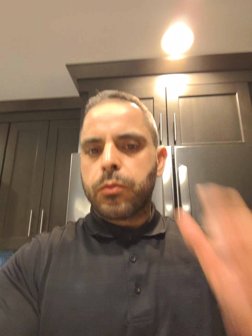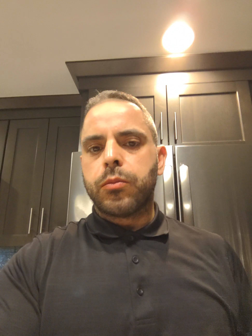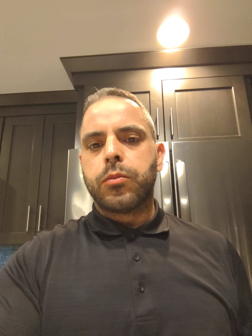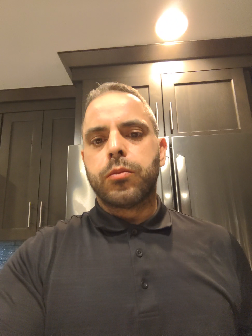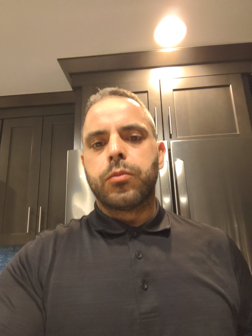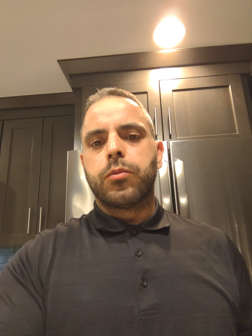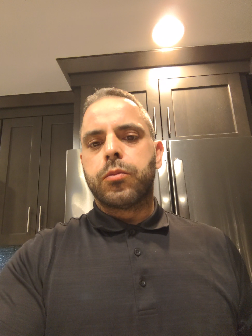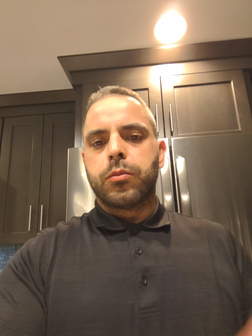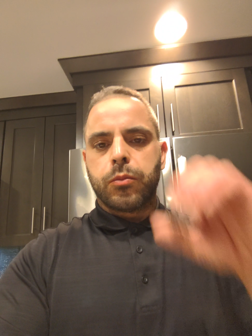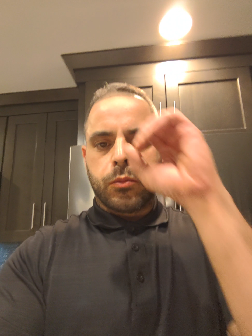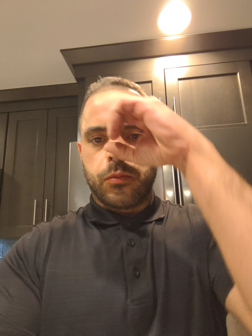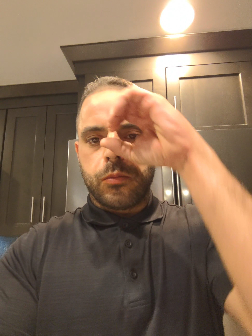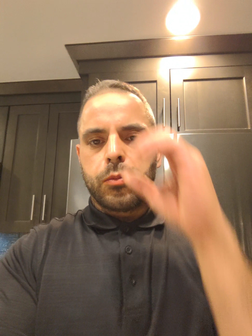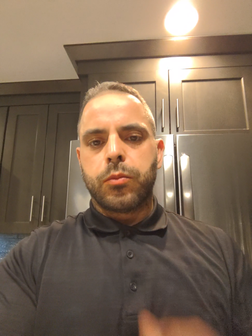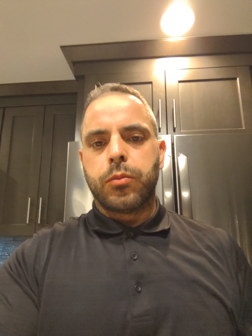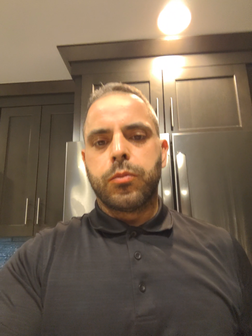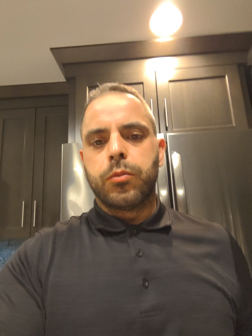owl